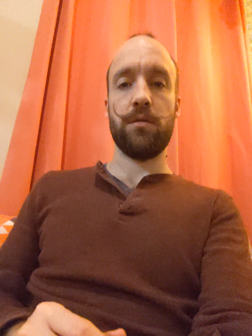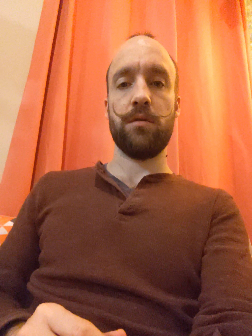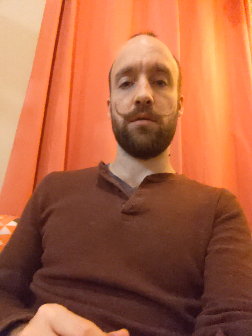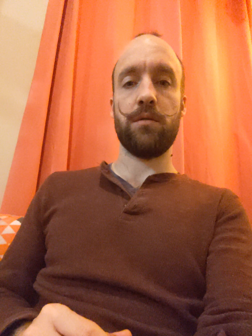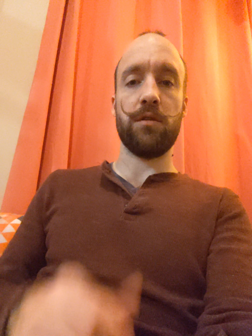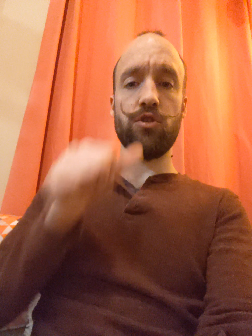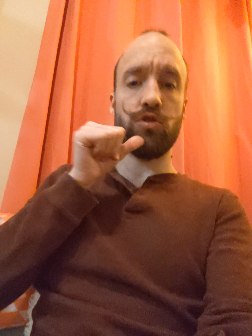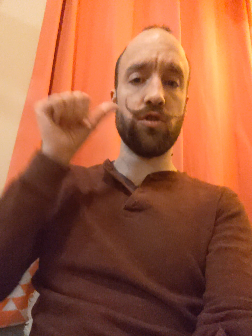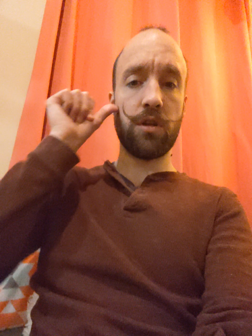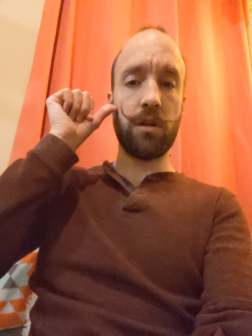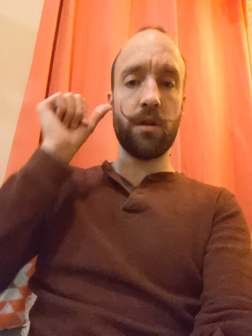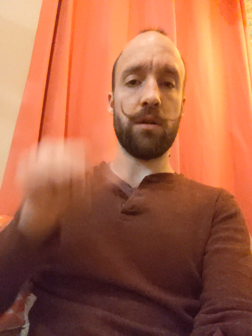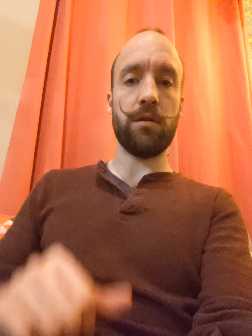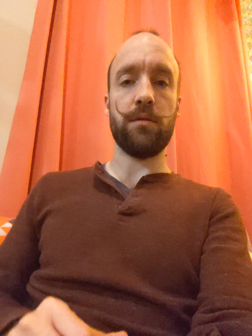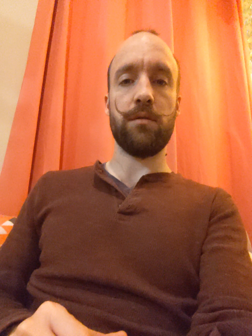yesterday